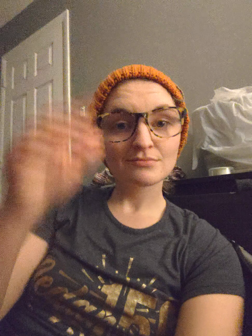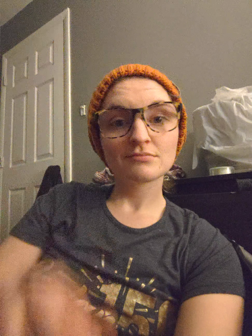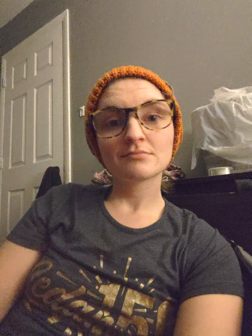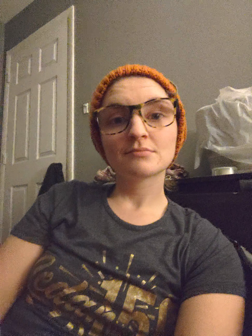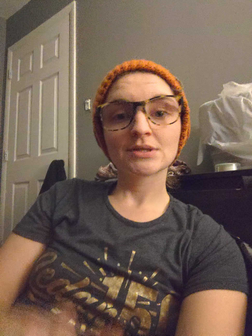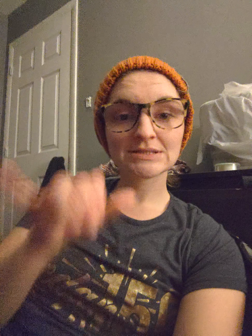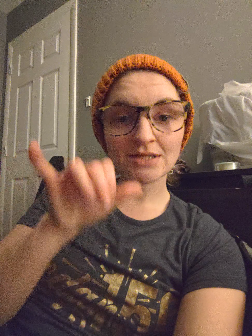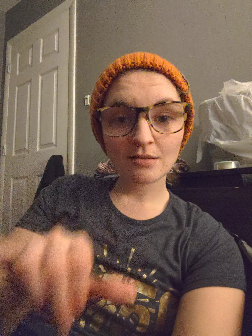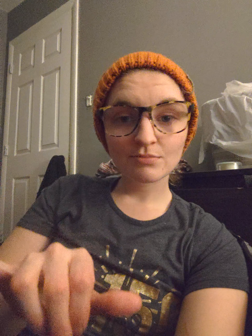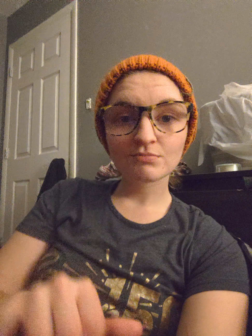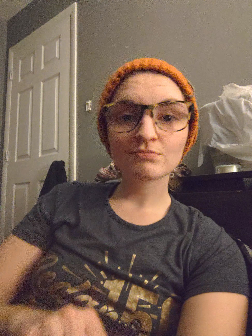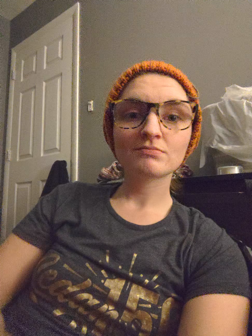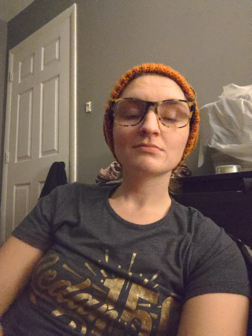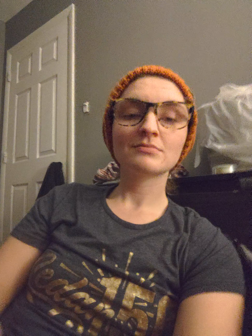stay